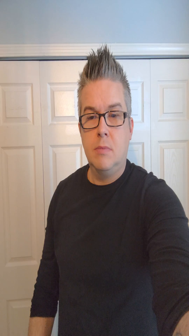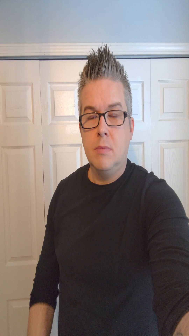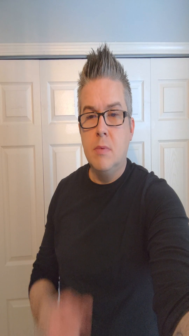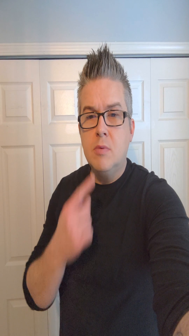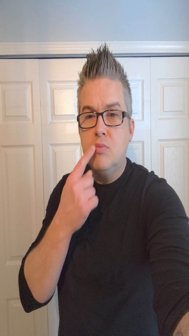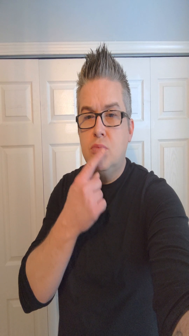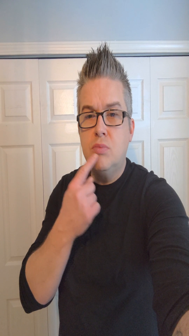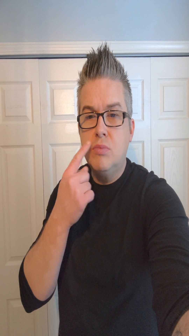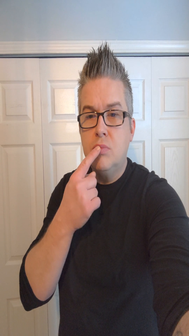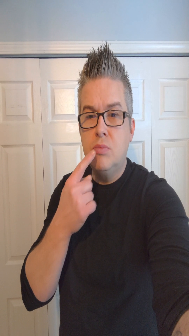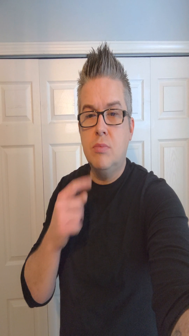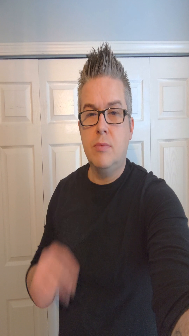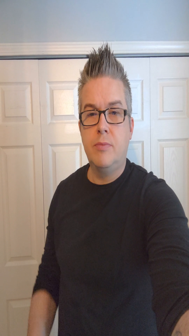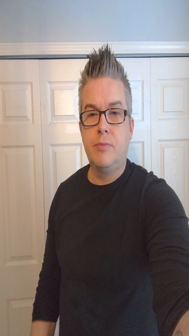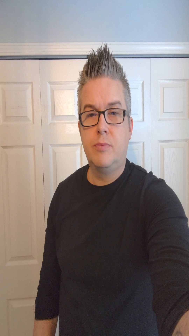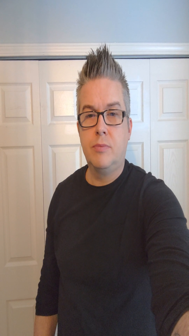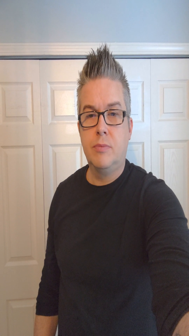lips